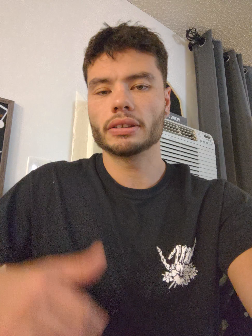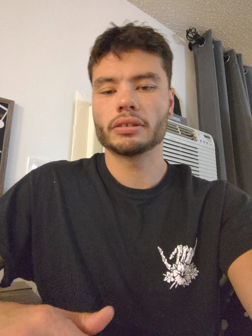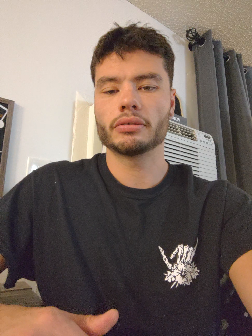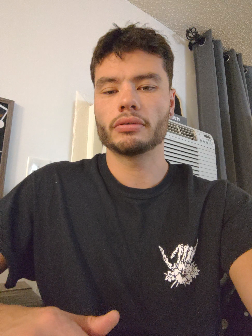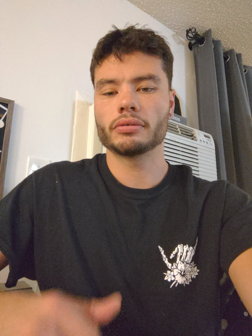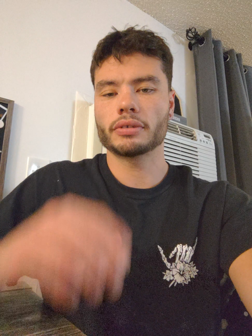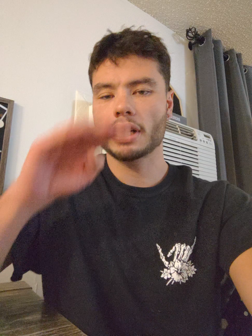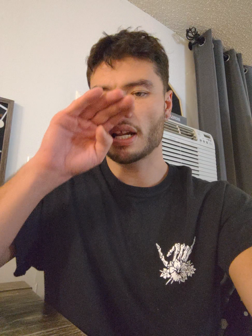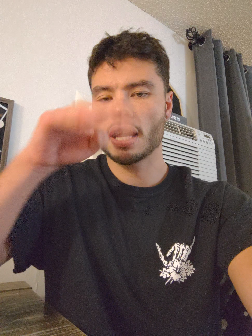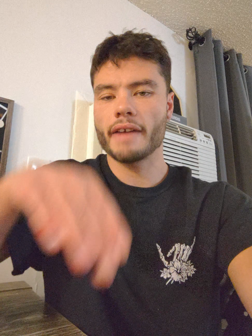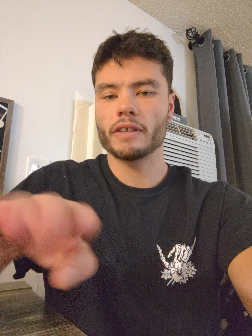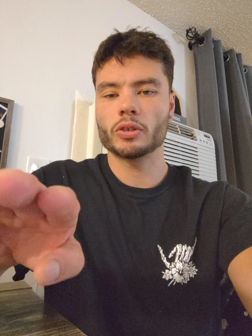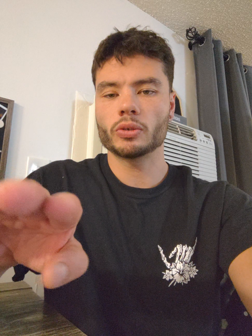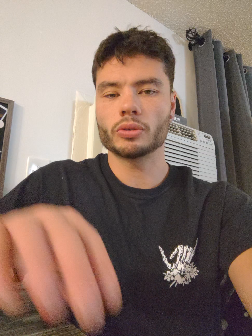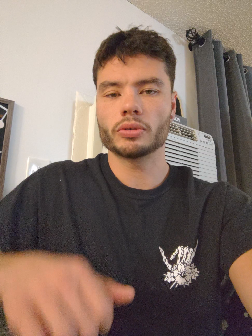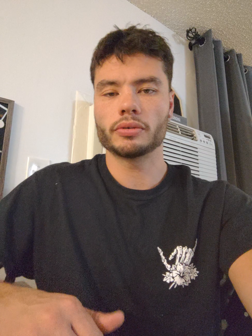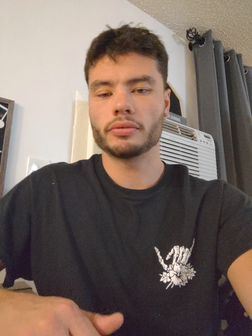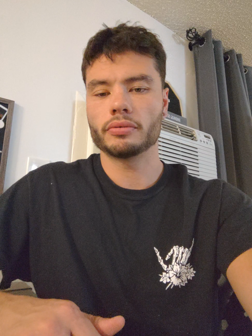elephant